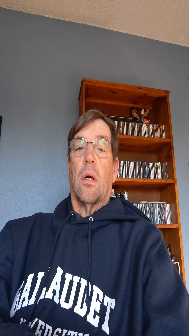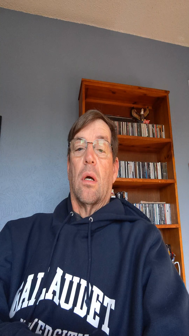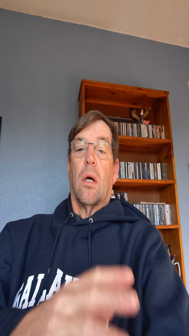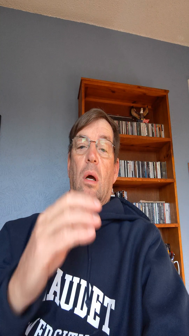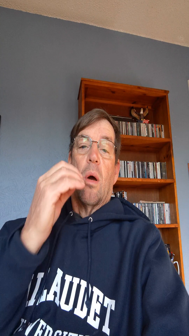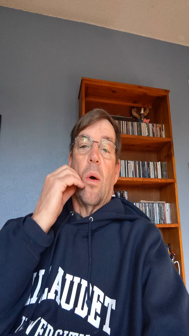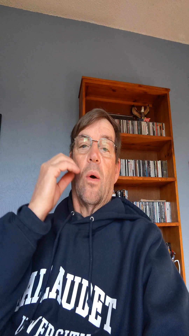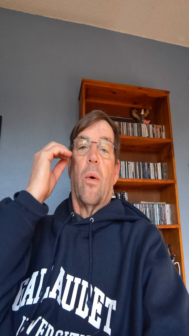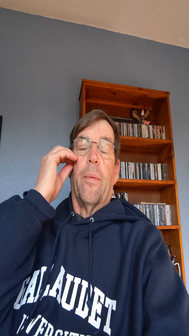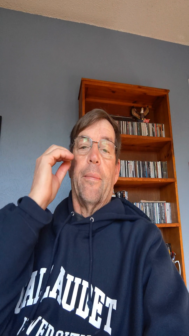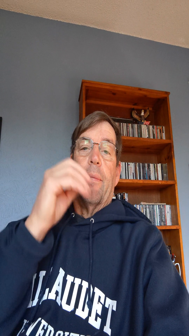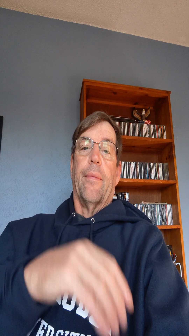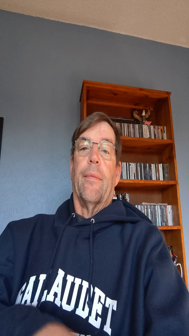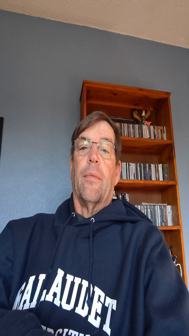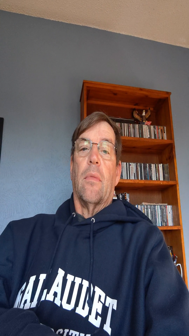home